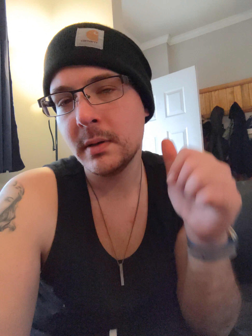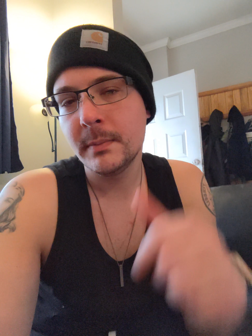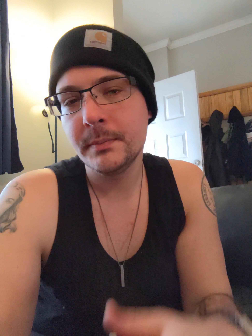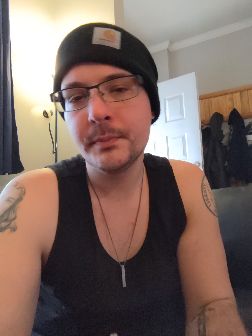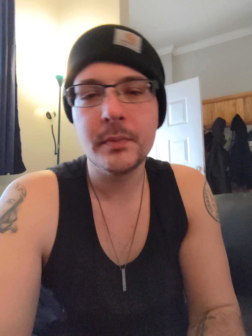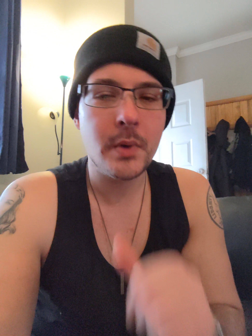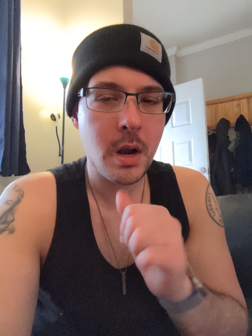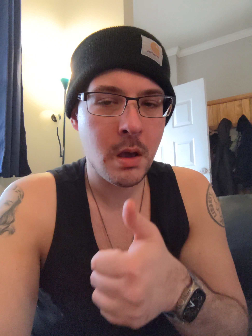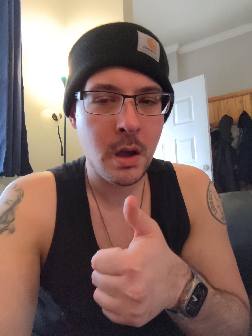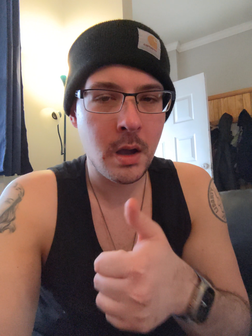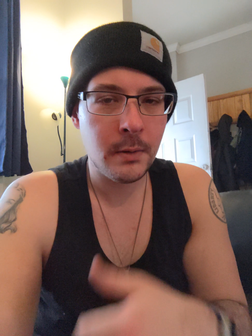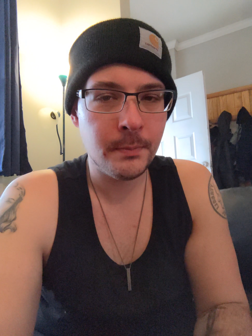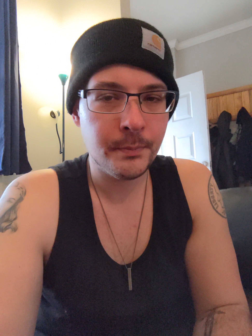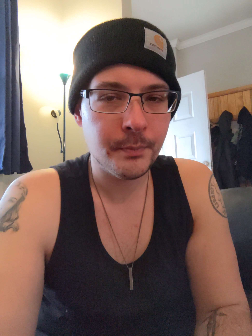not